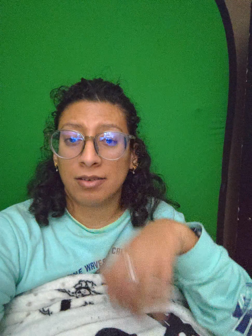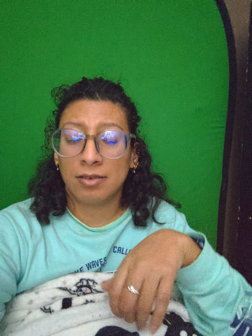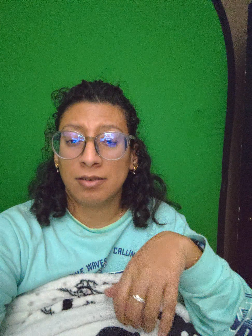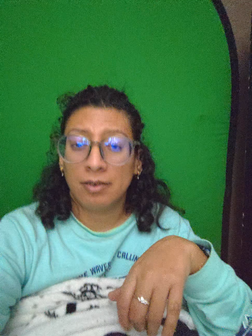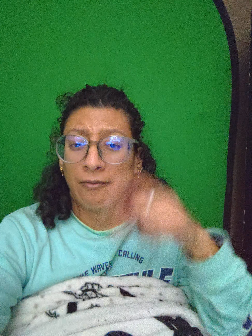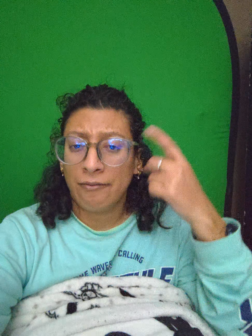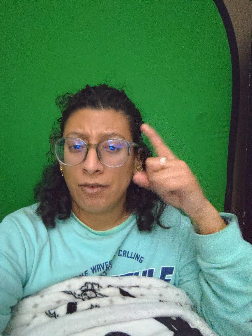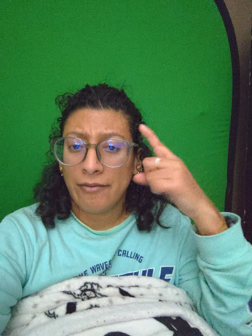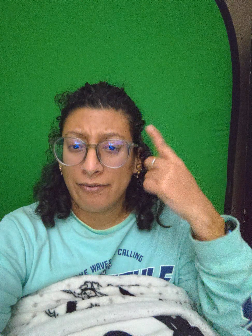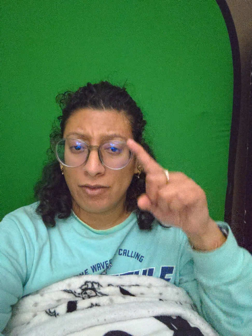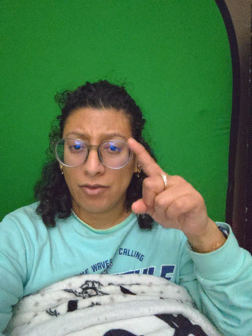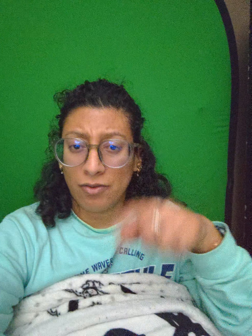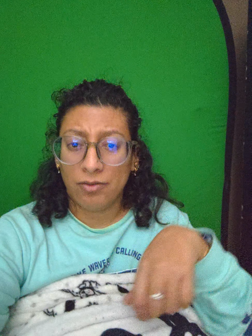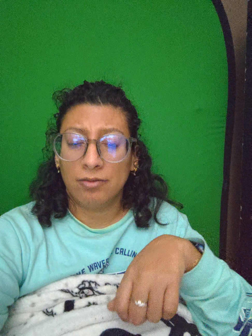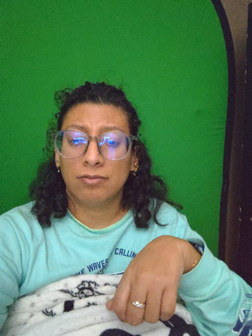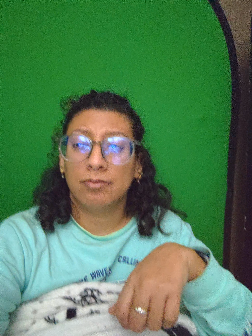for